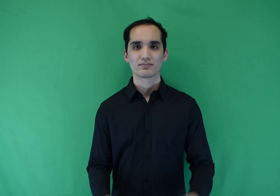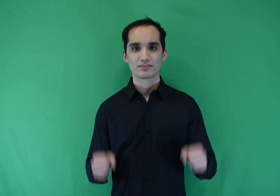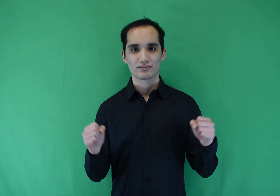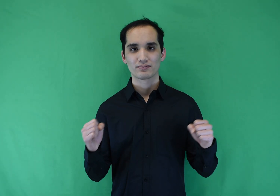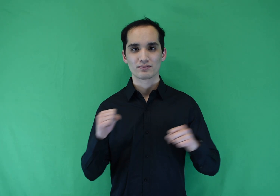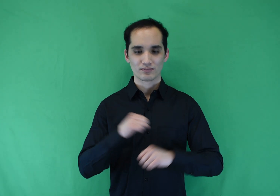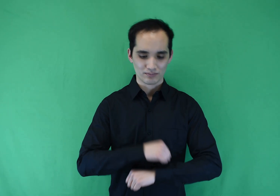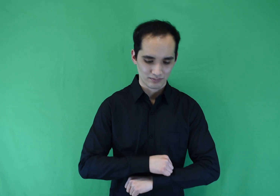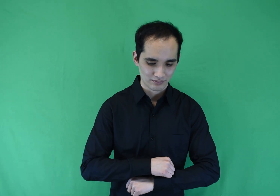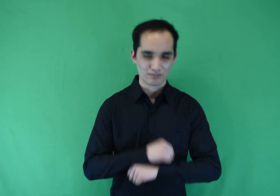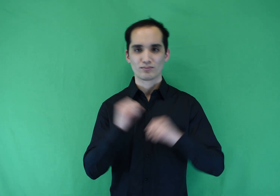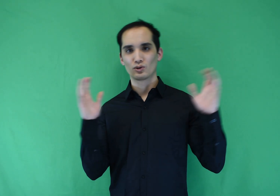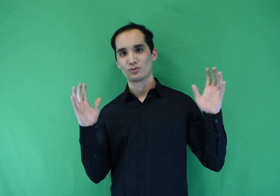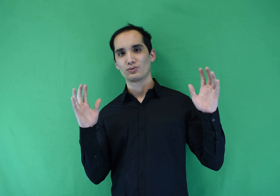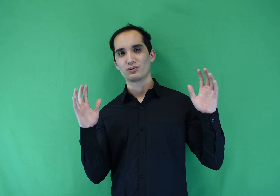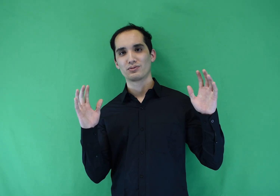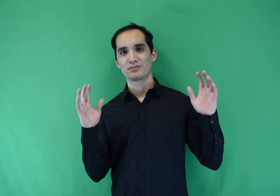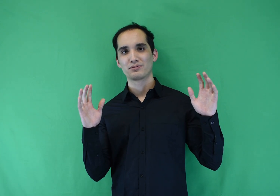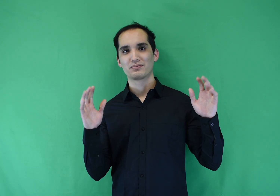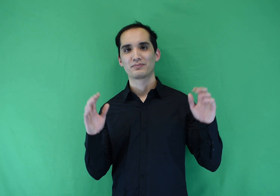explosión